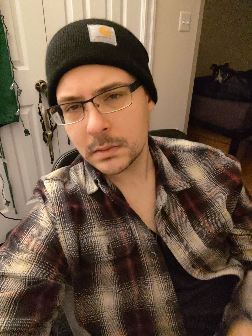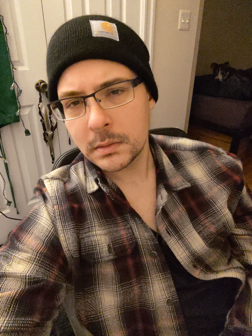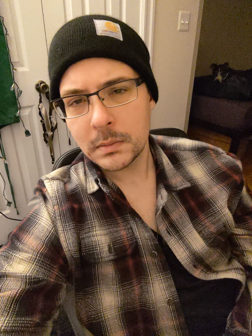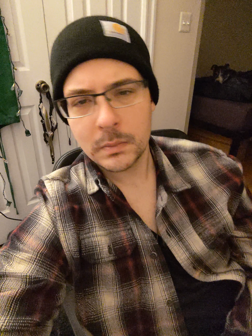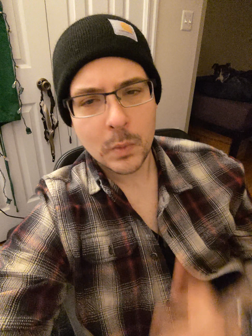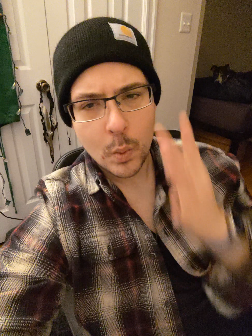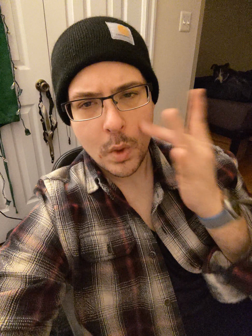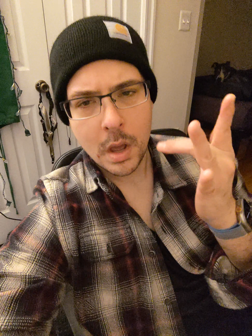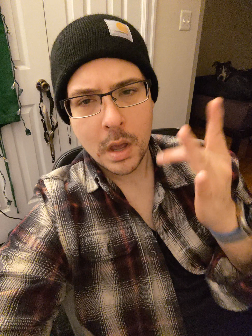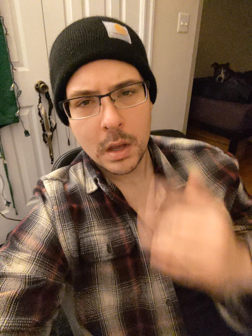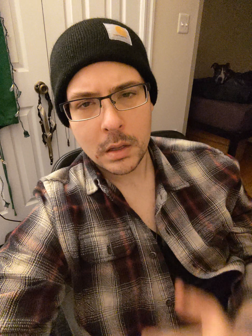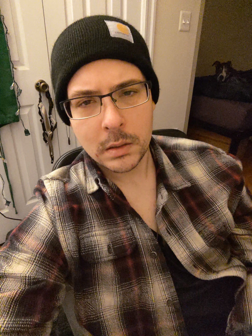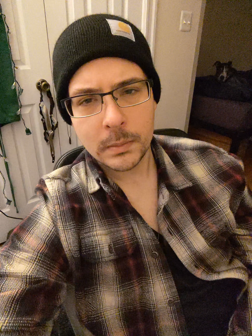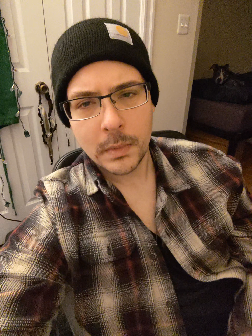why